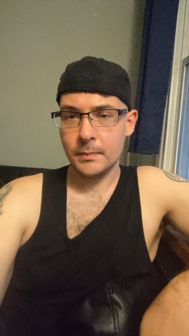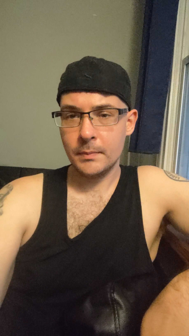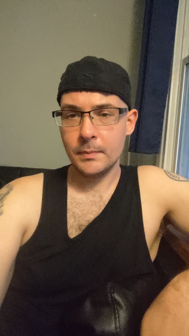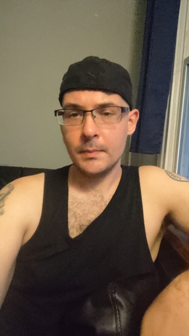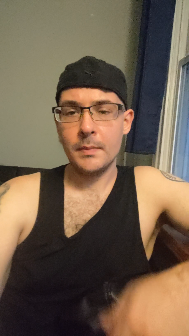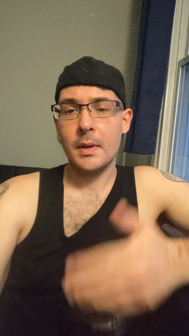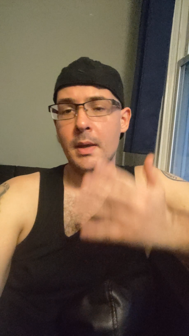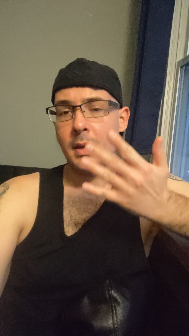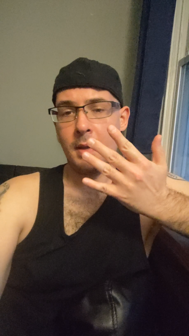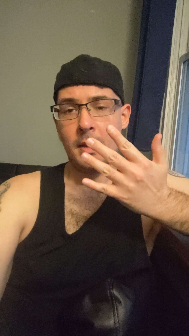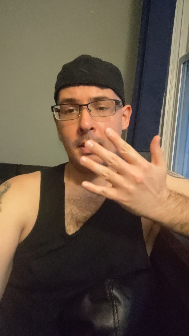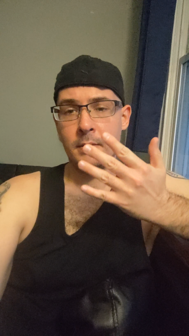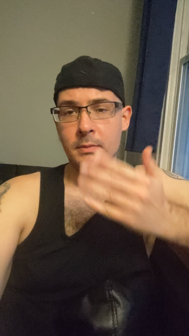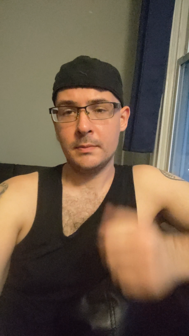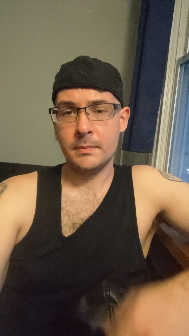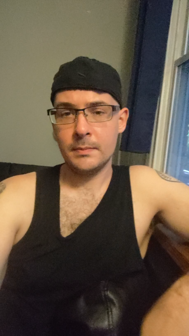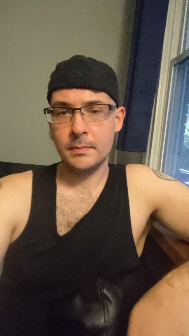hand